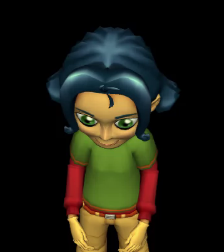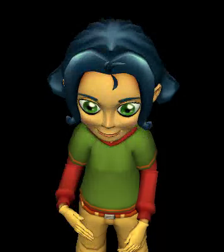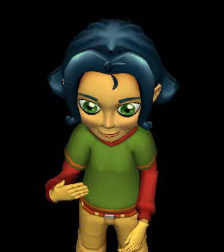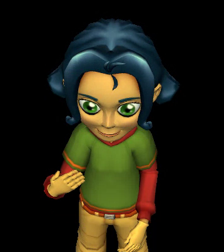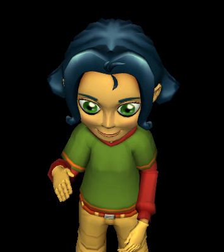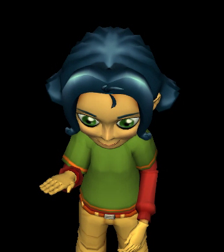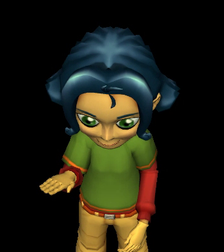آخر